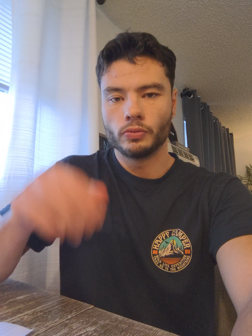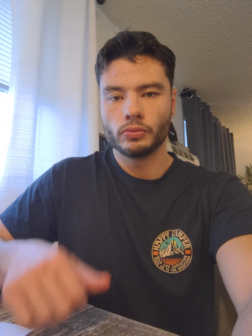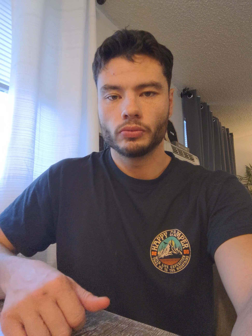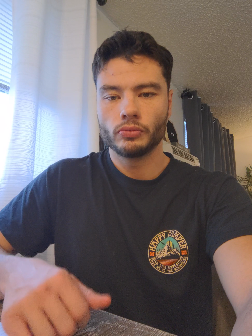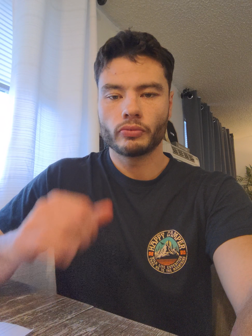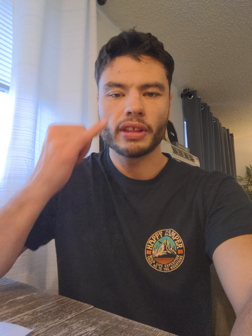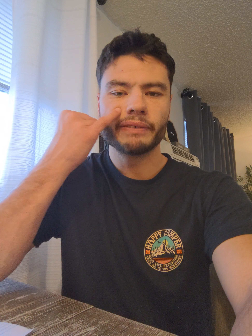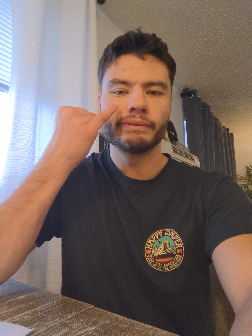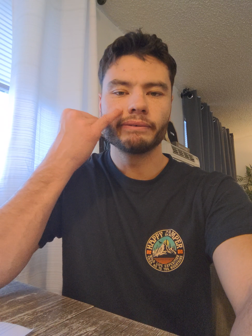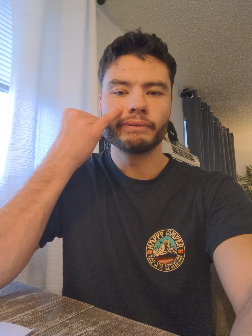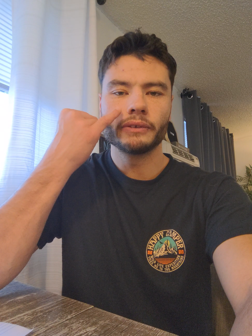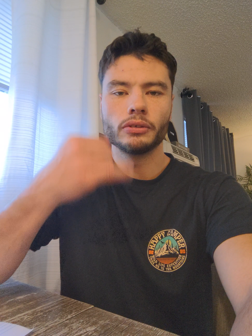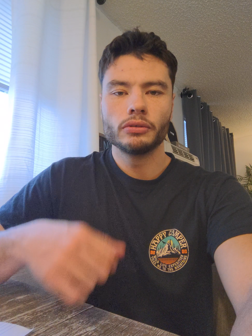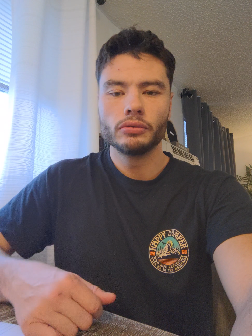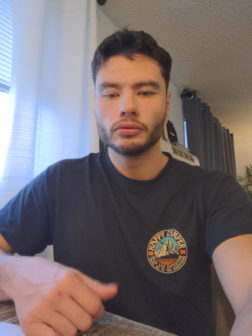if